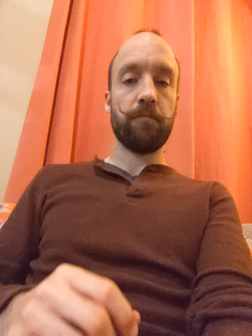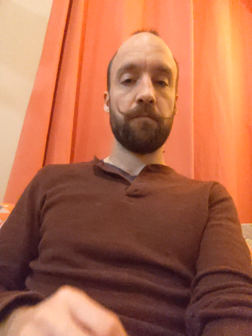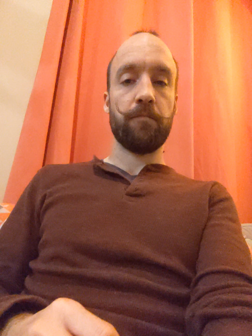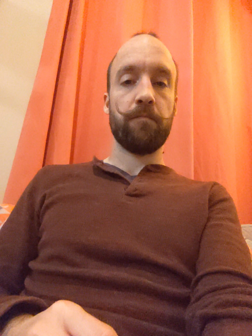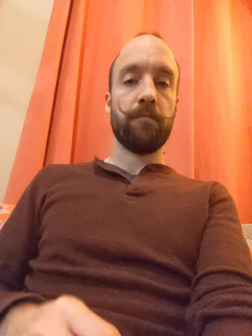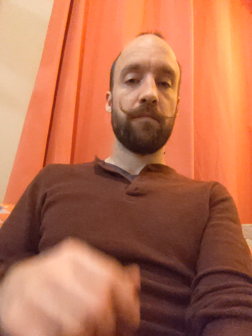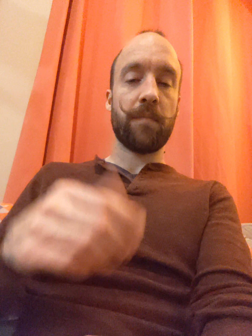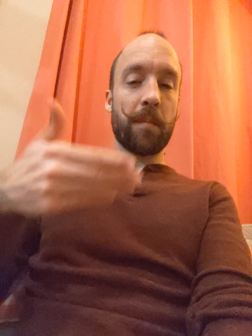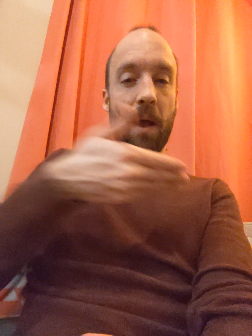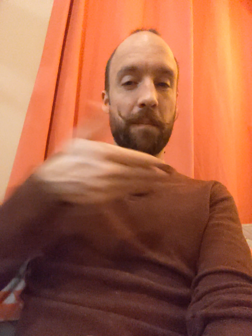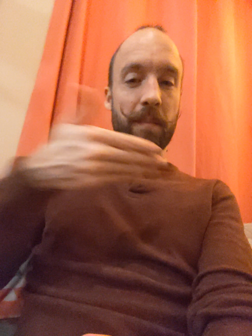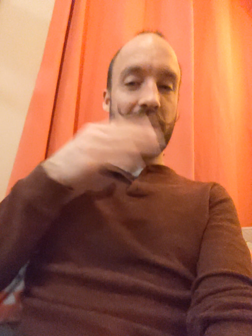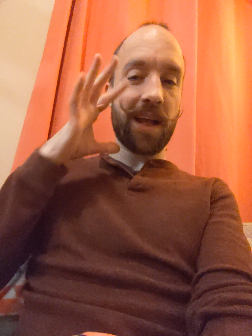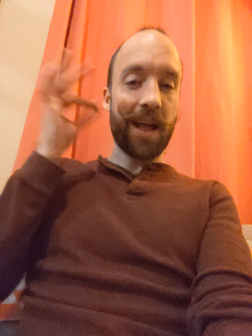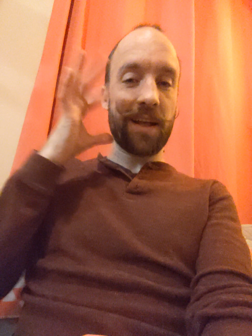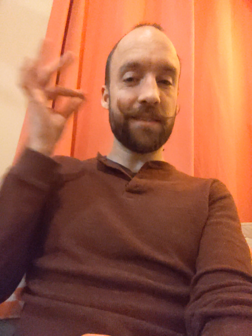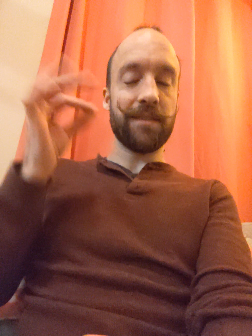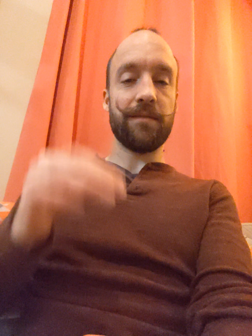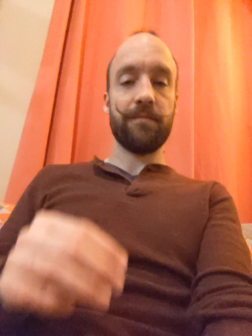kitty